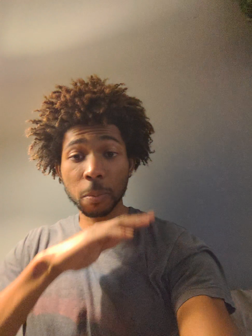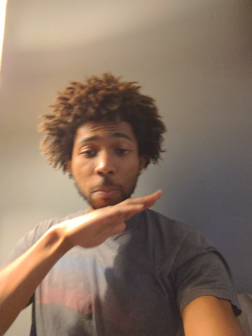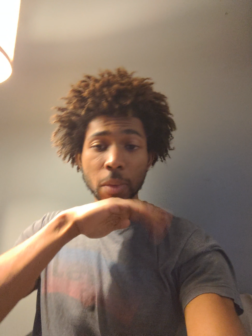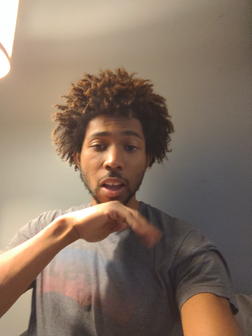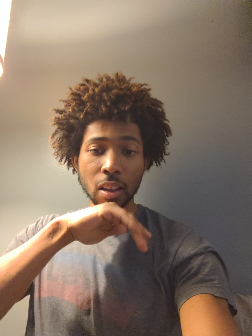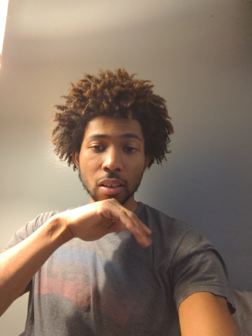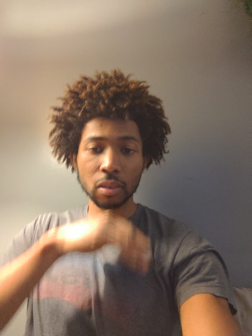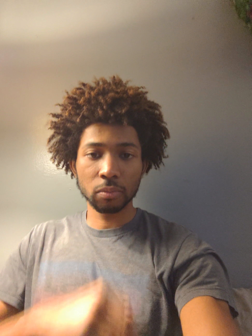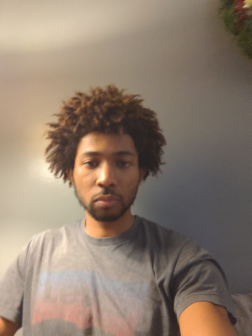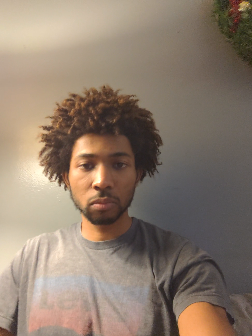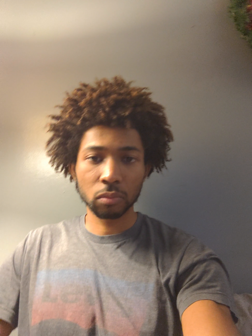pig